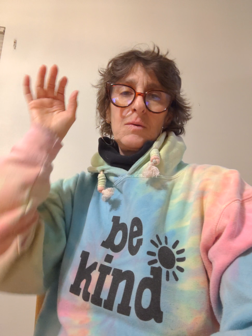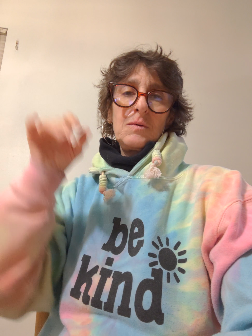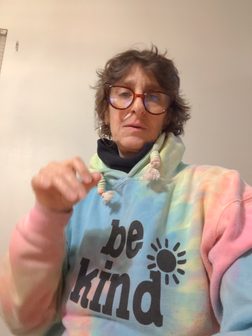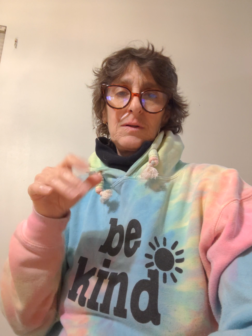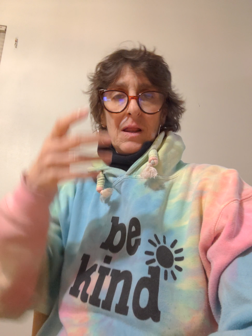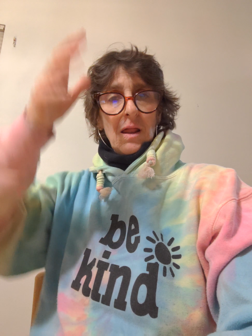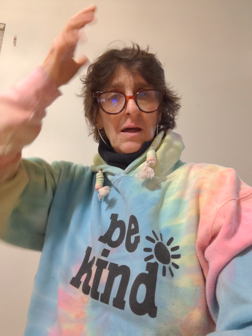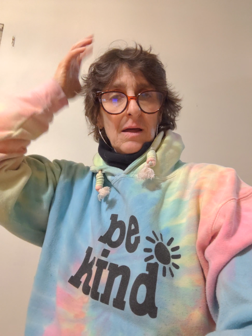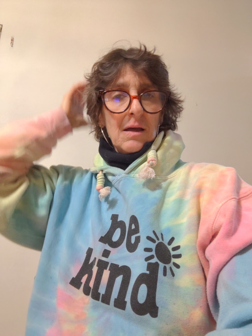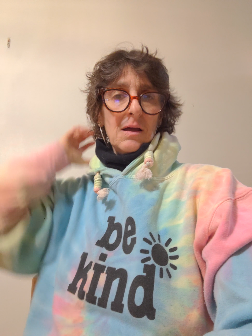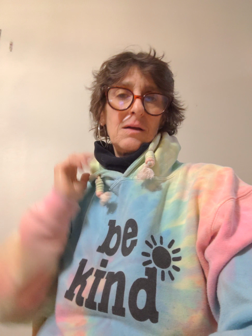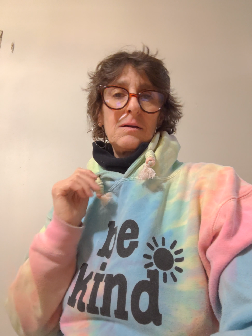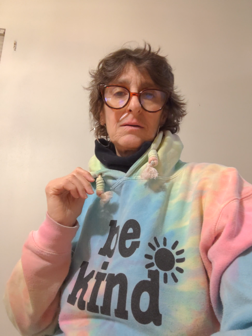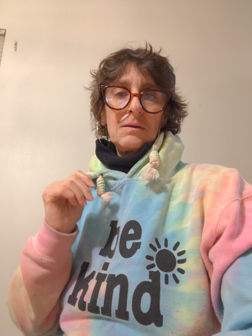lion